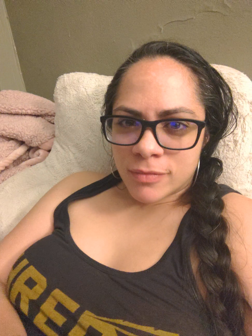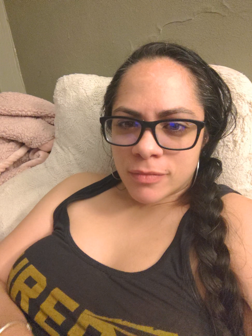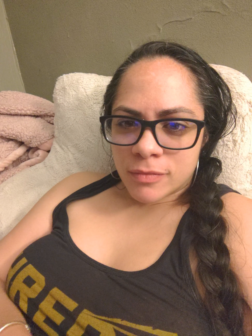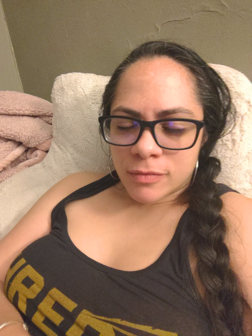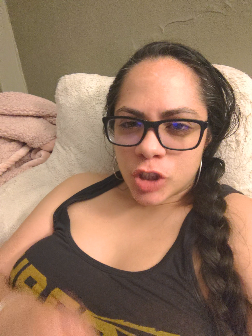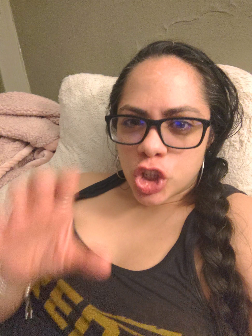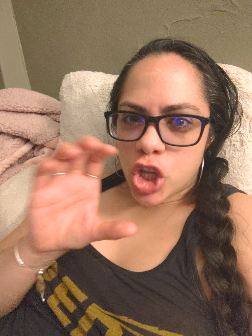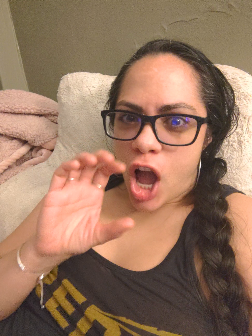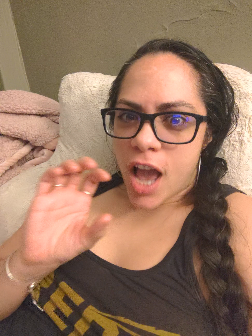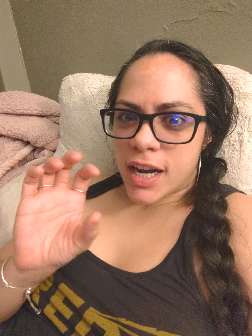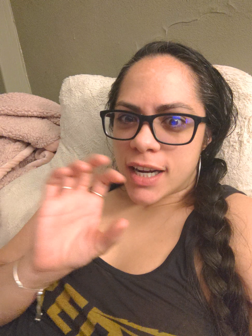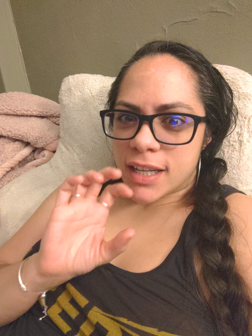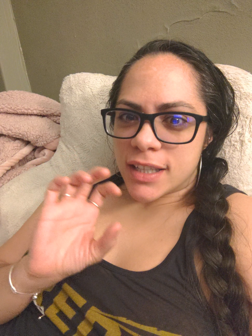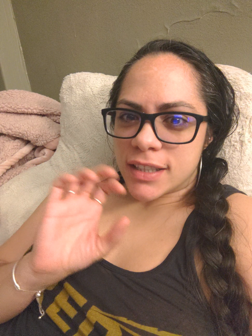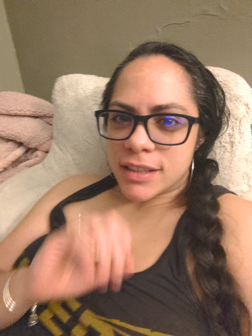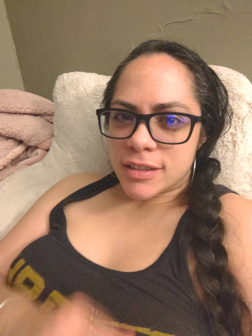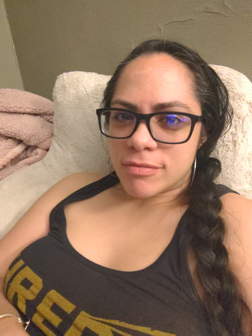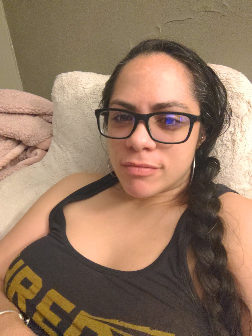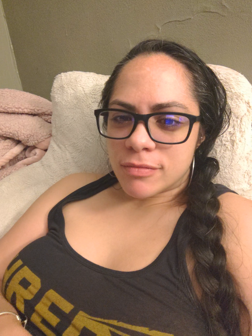chocolate